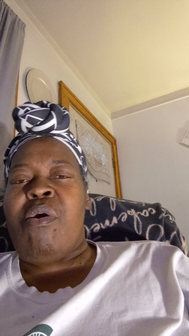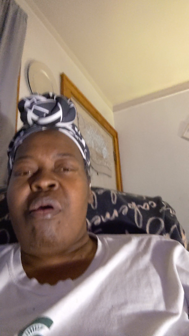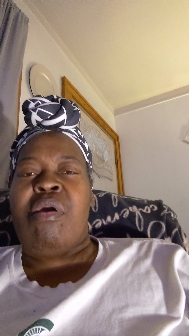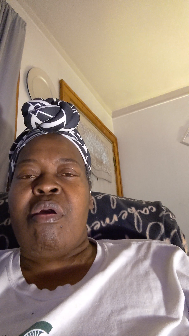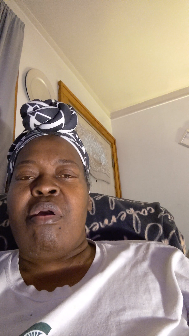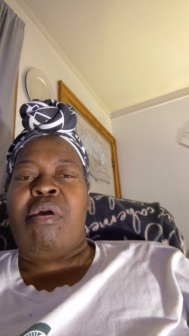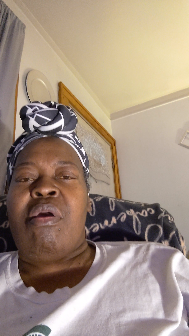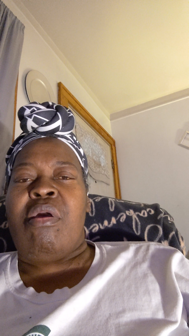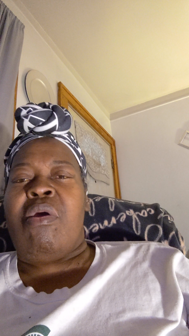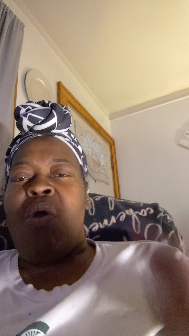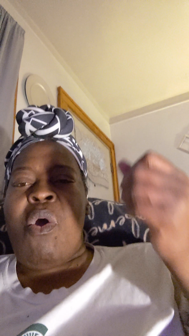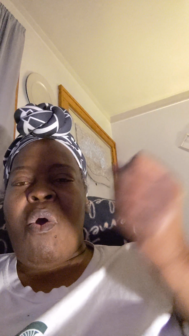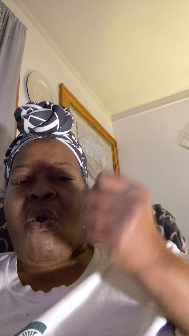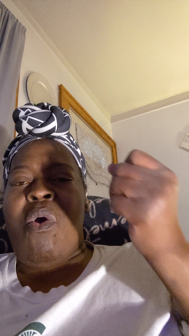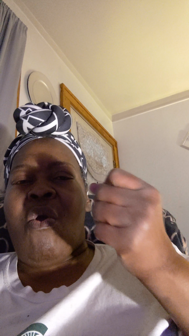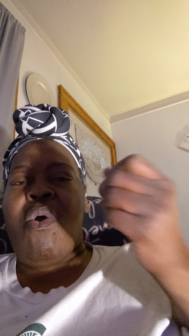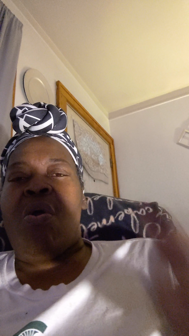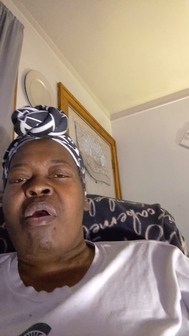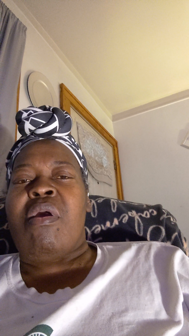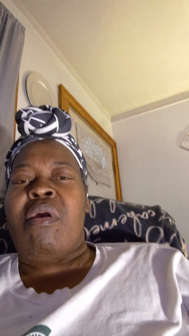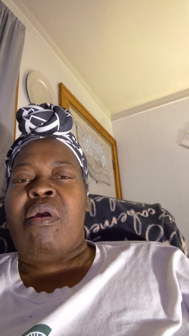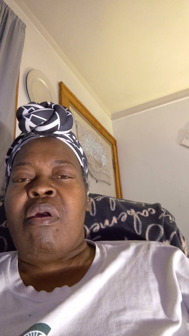hold